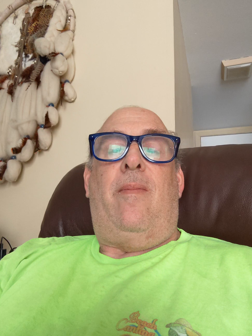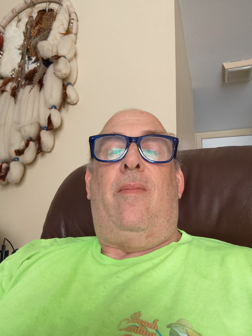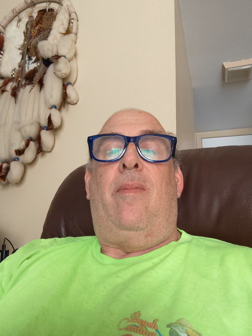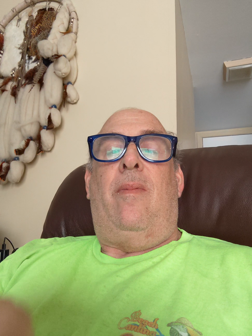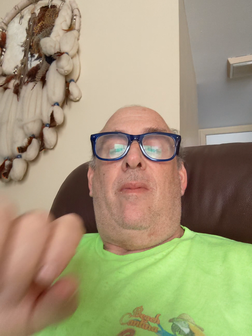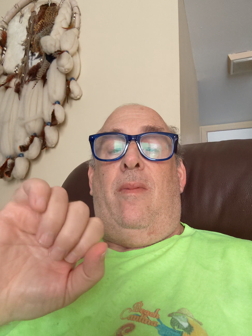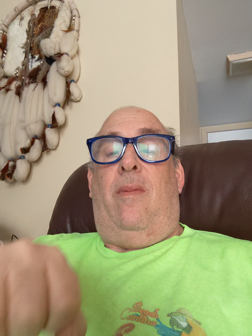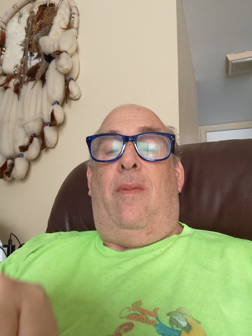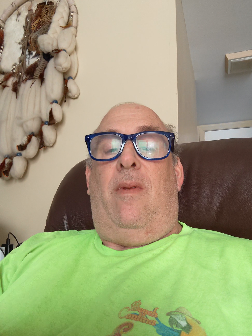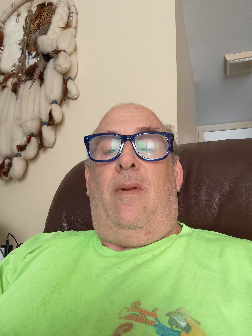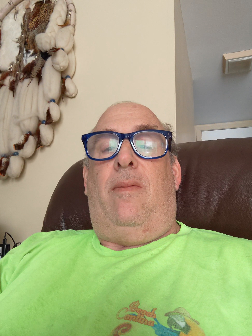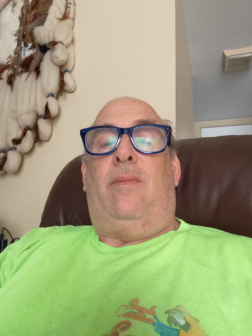can